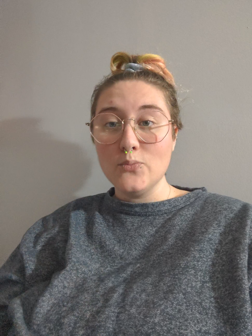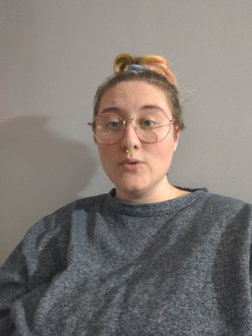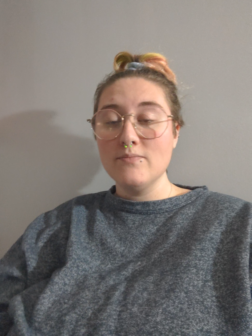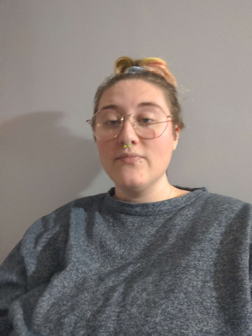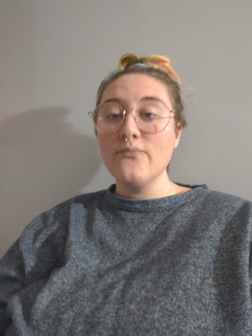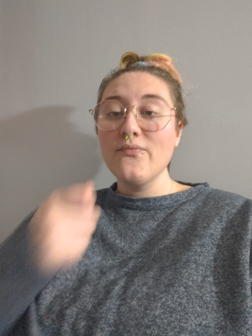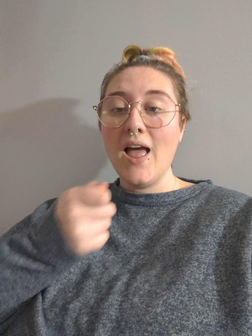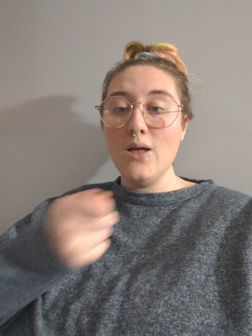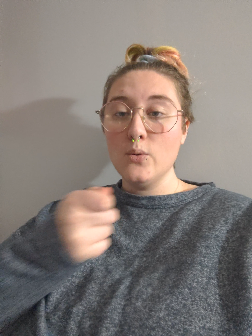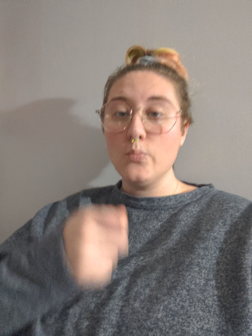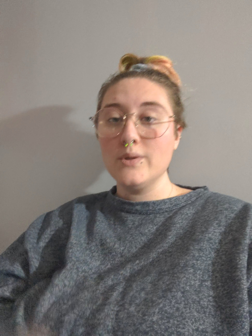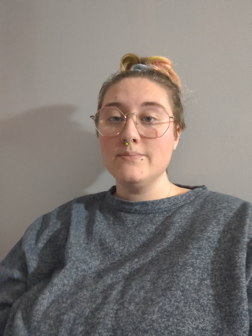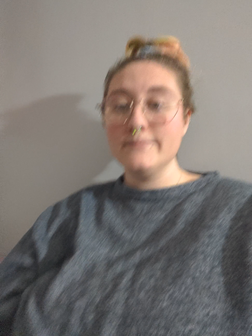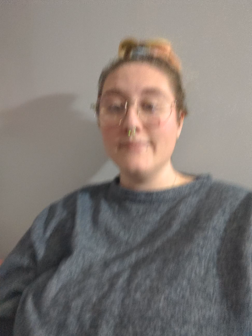vacuum